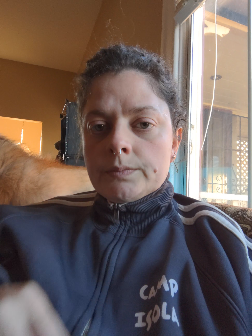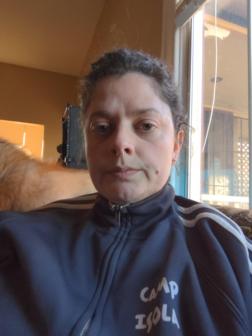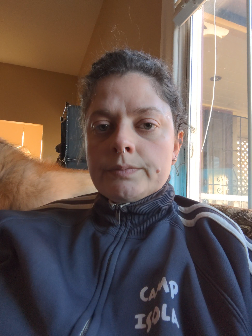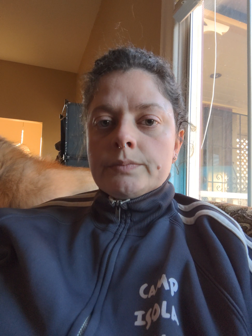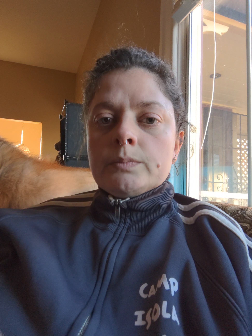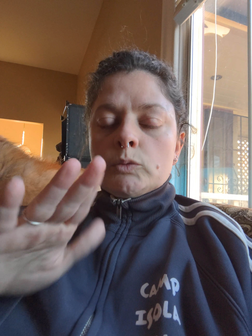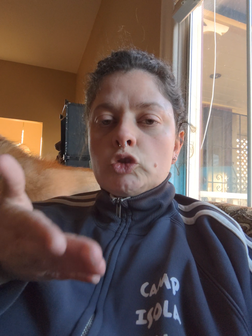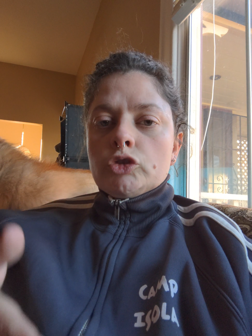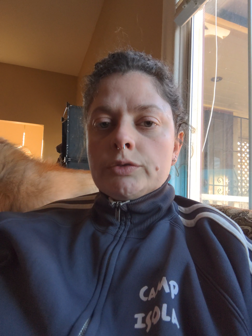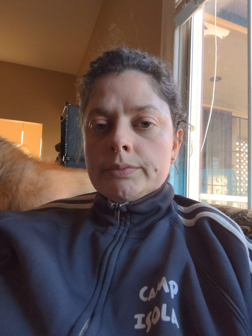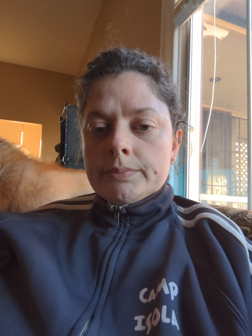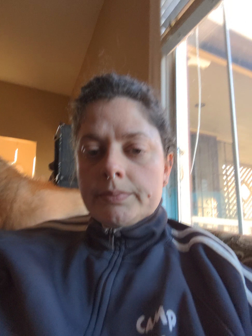book